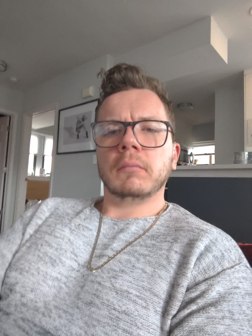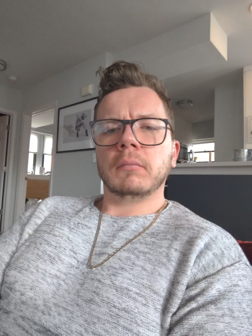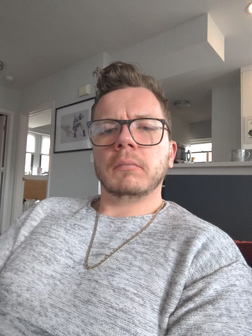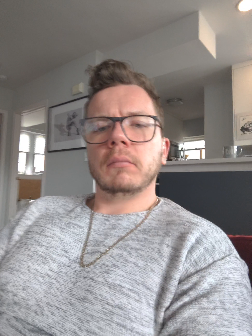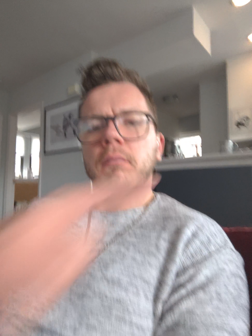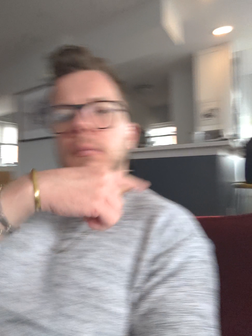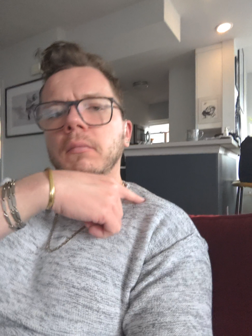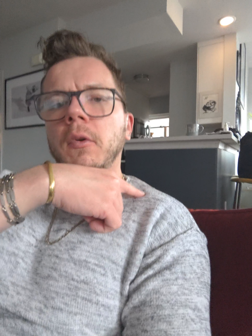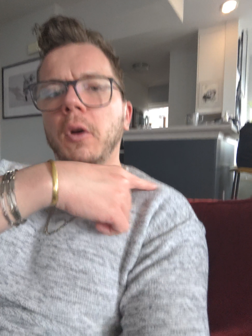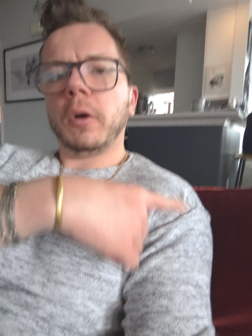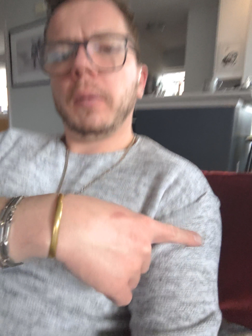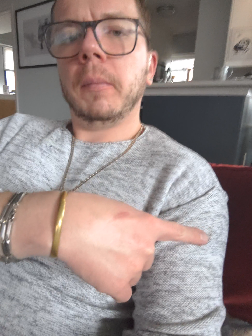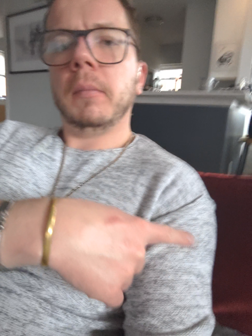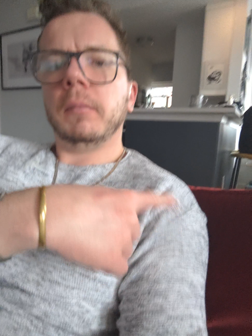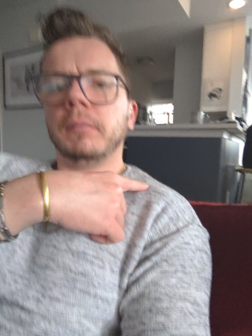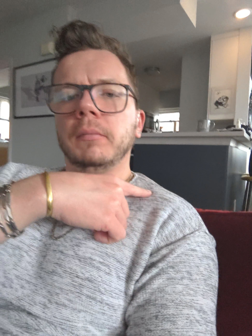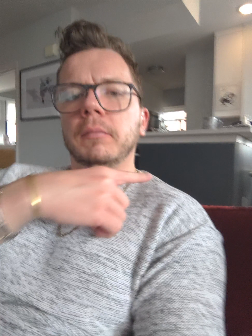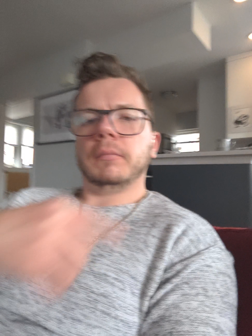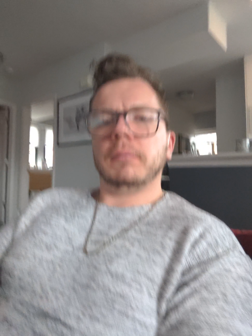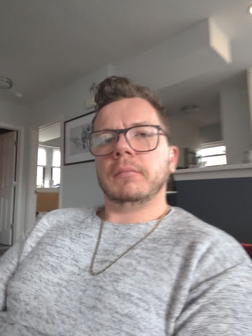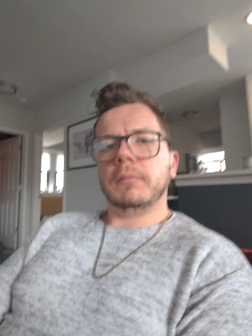arm